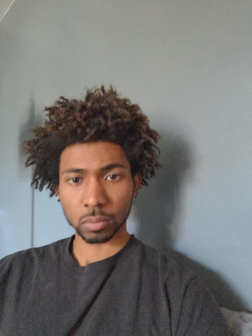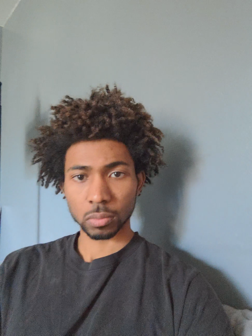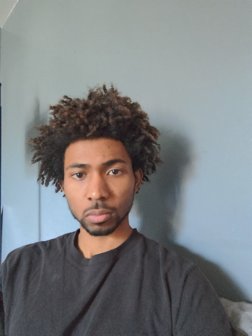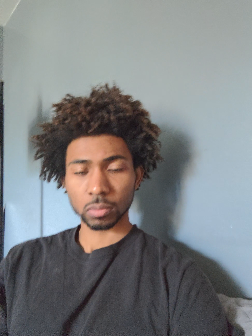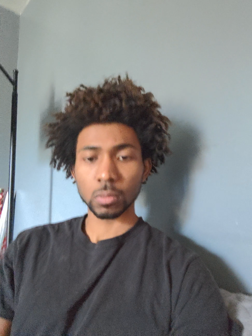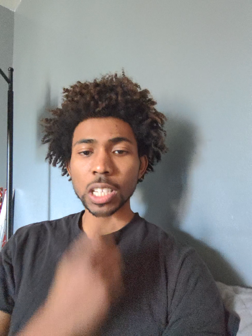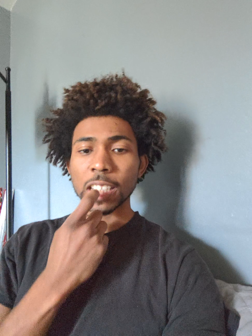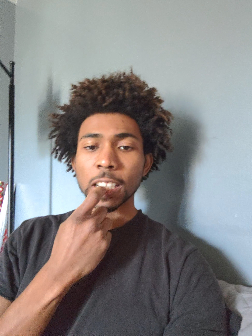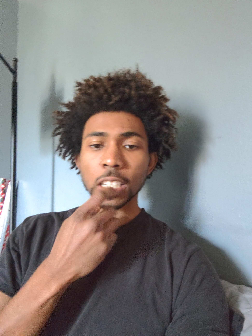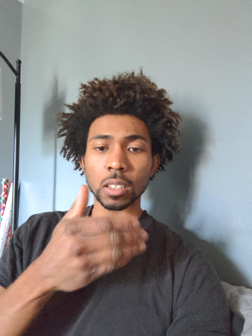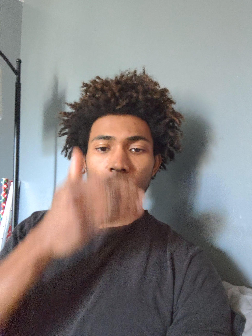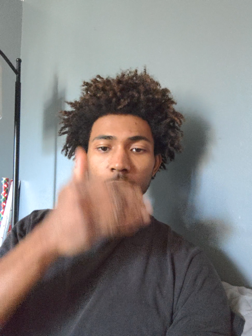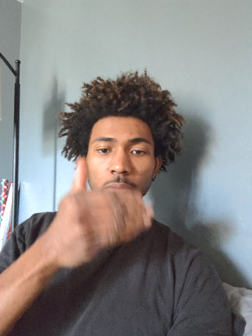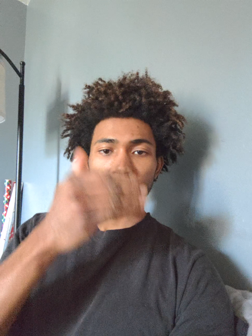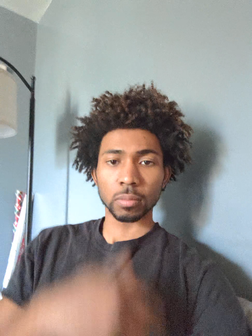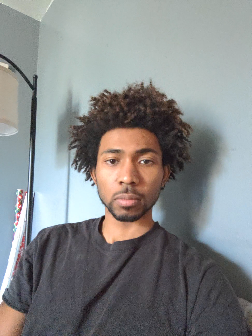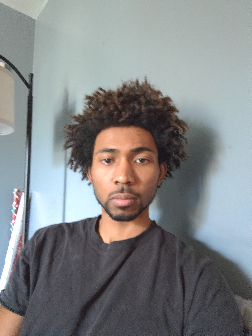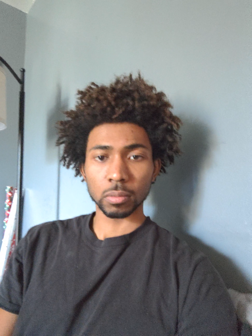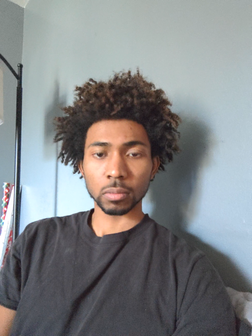window